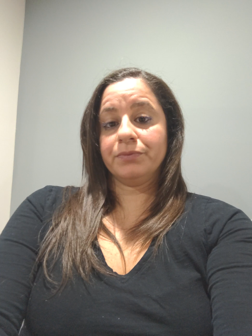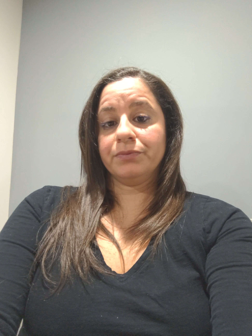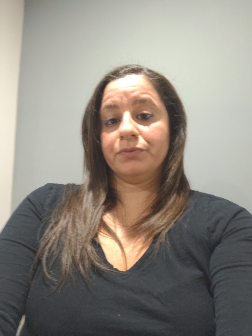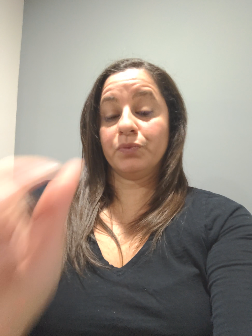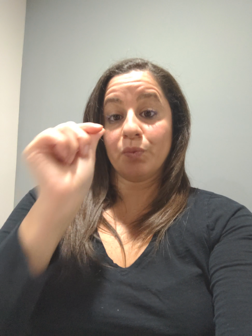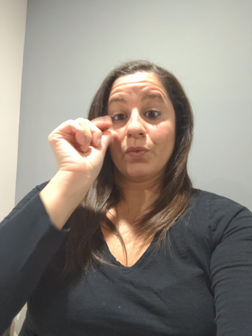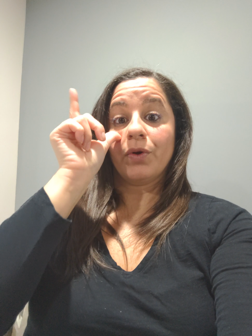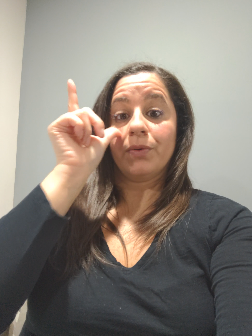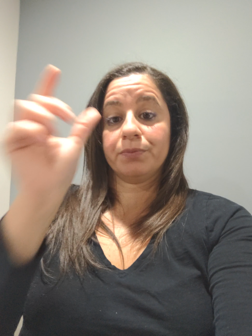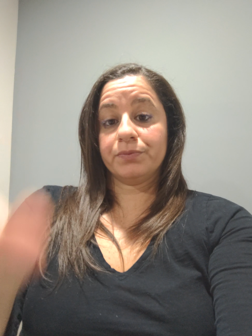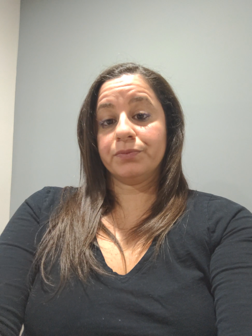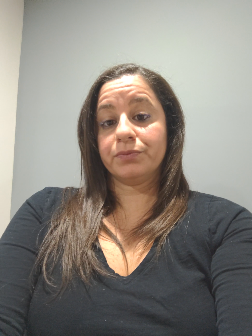wake